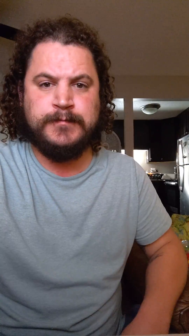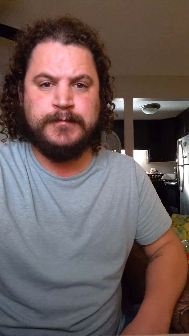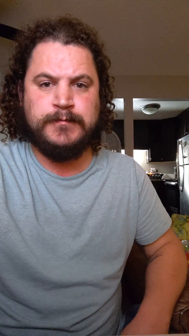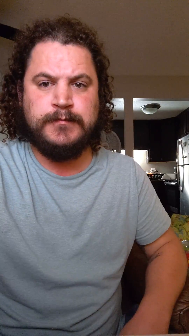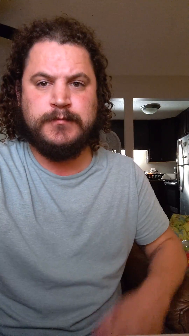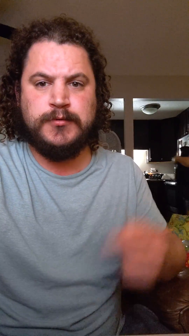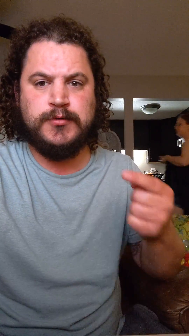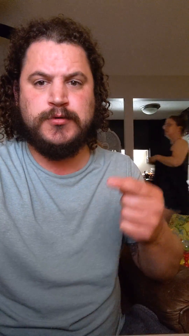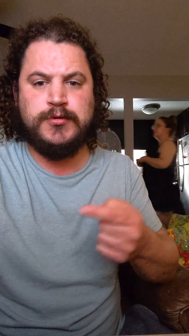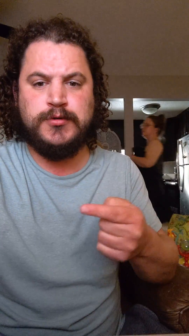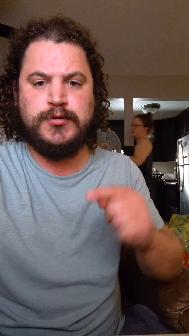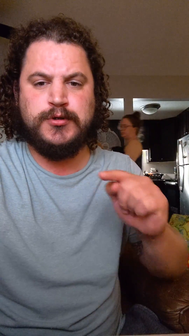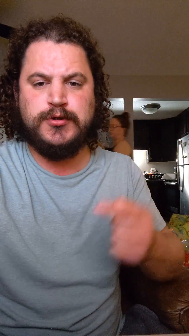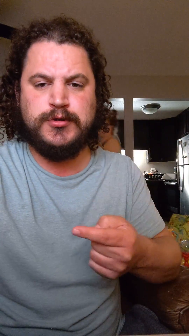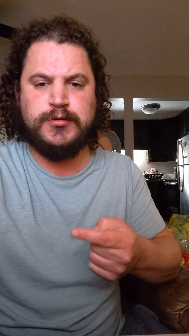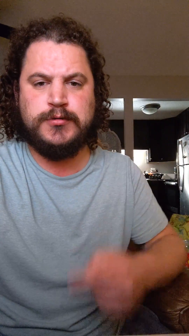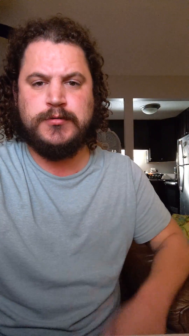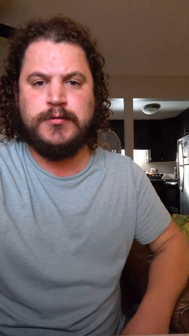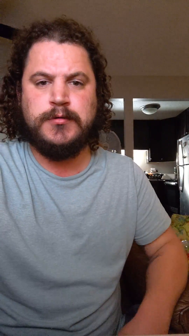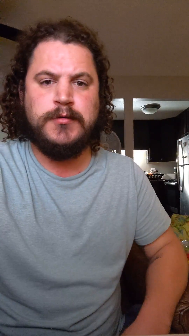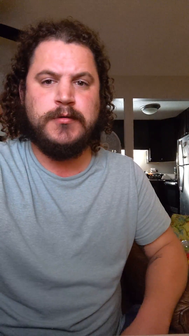hurt